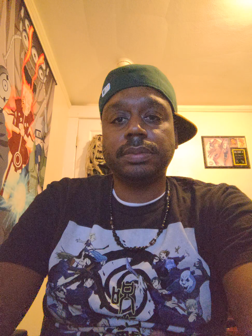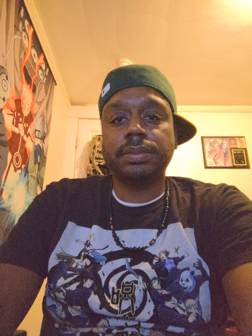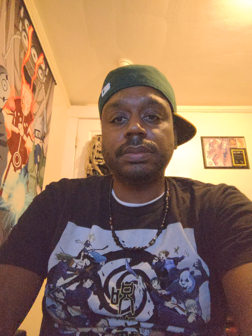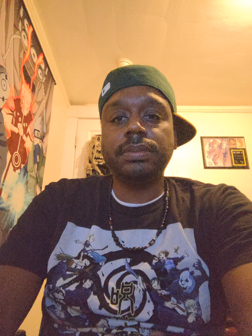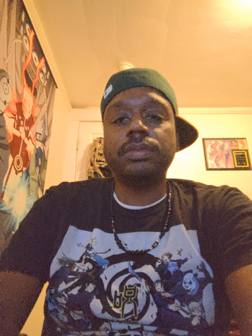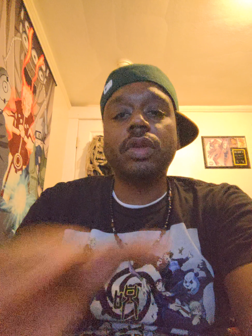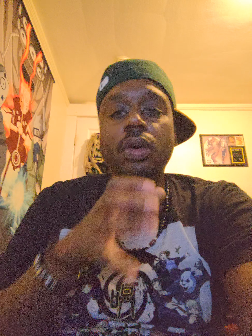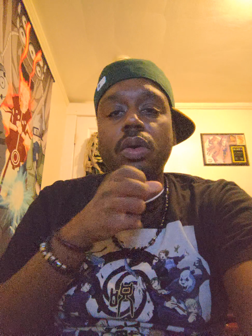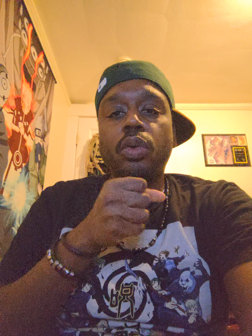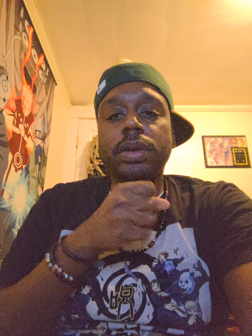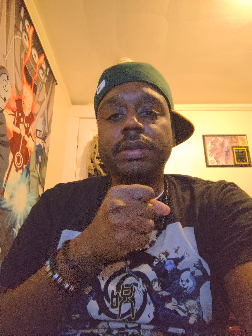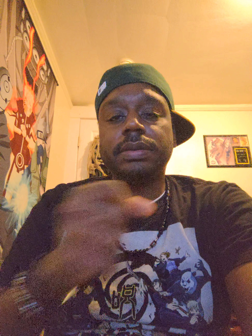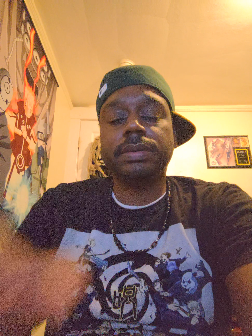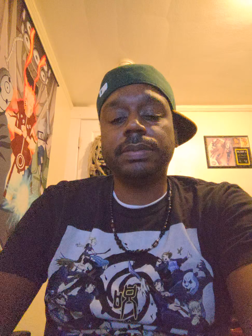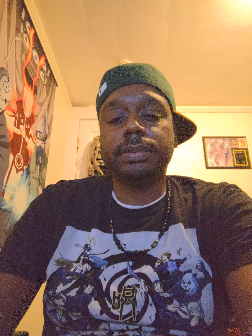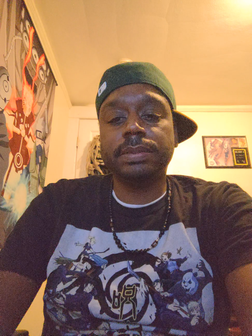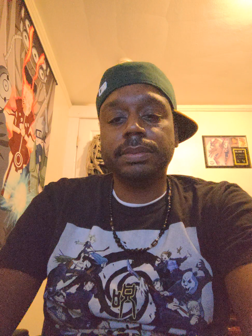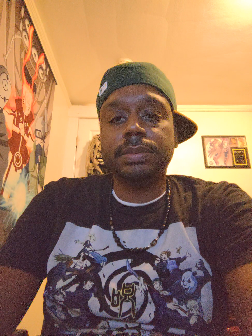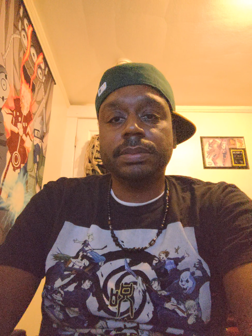orange